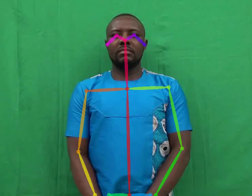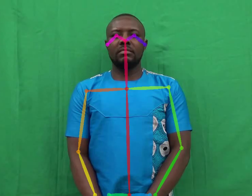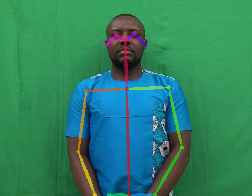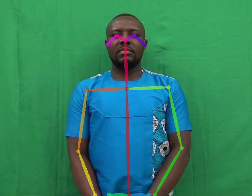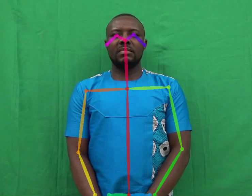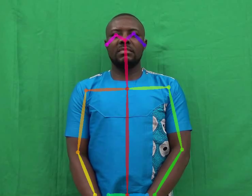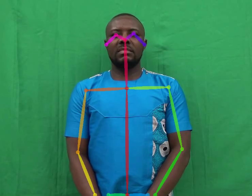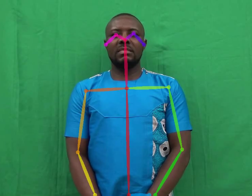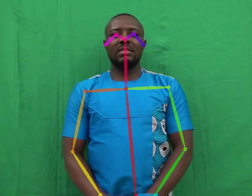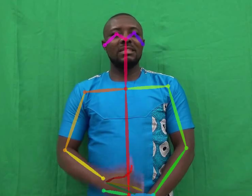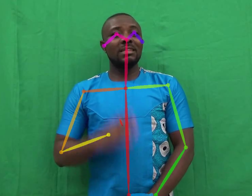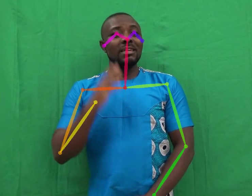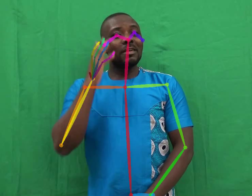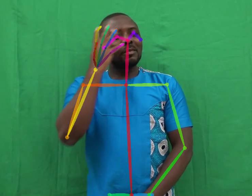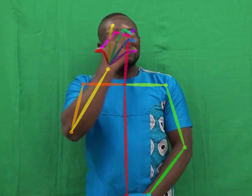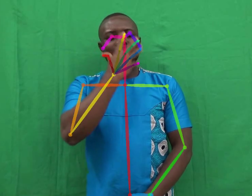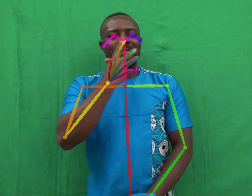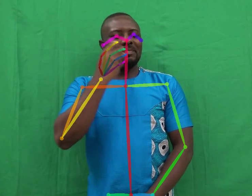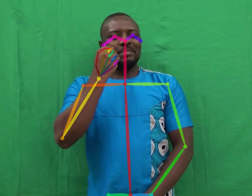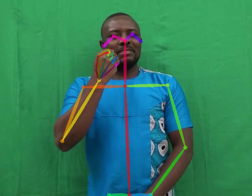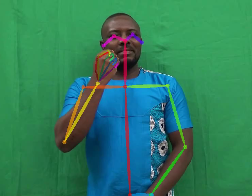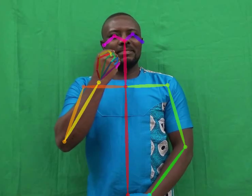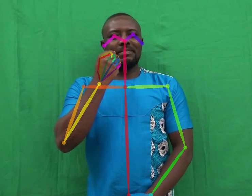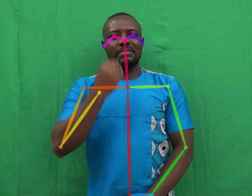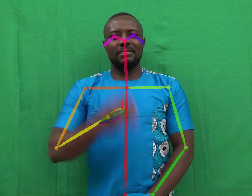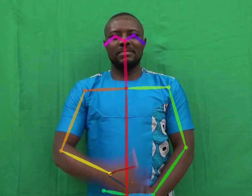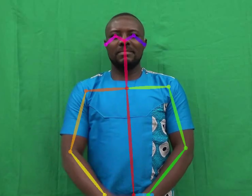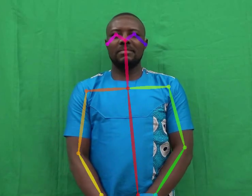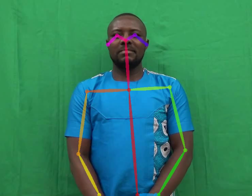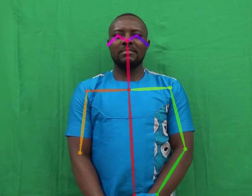beautiful